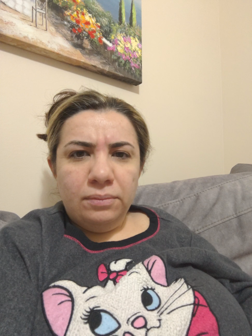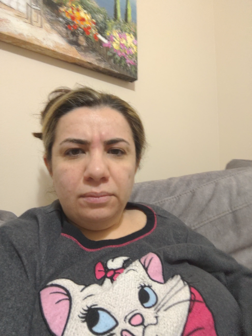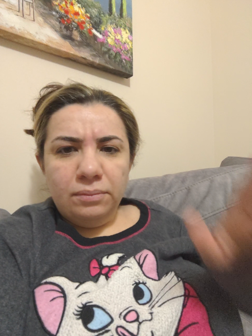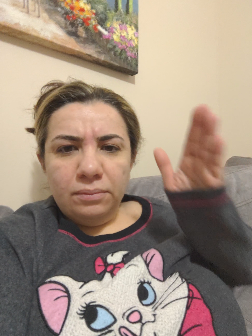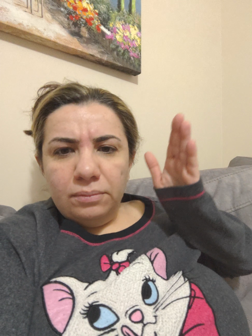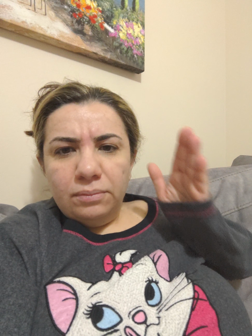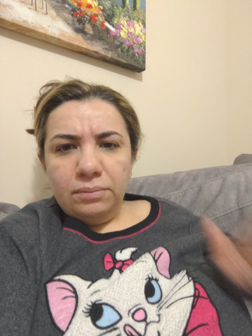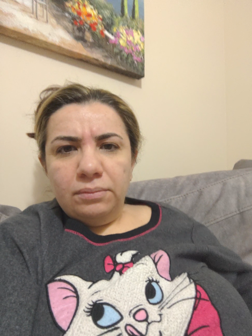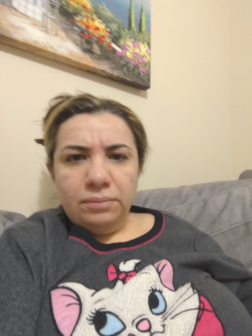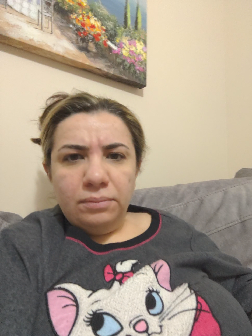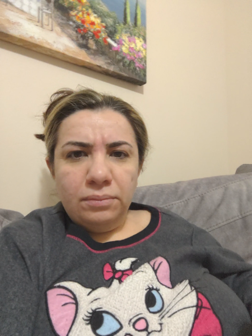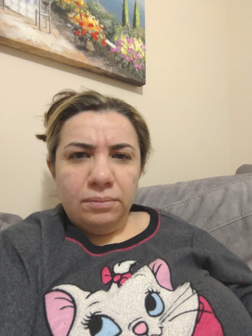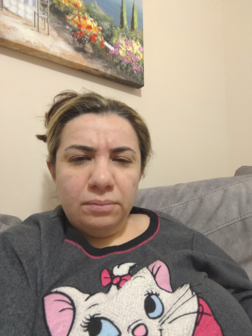person